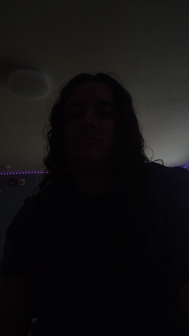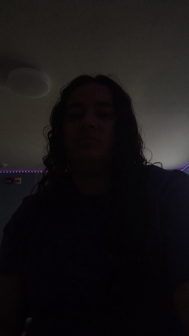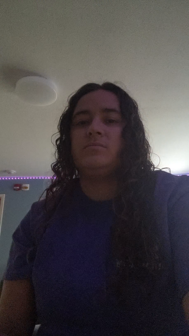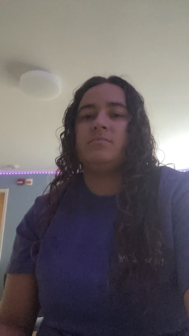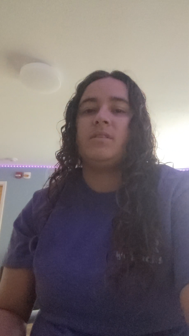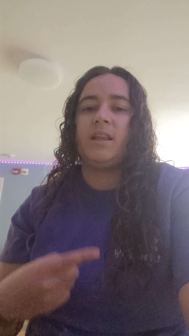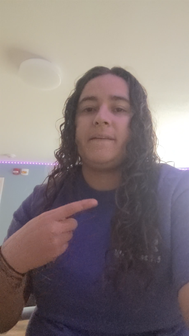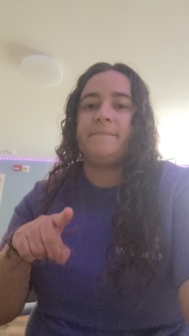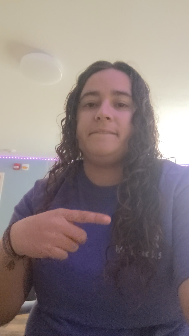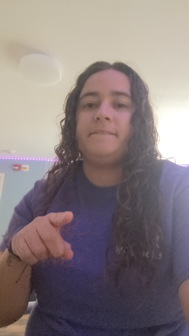knife